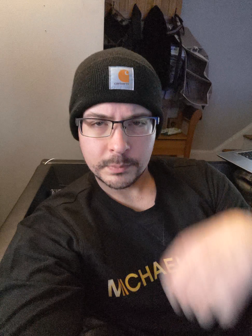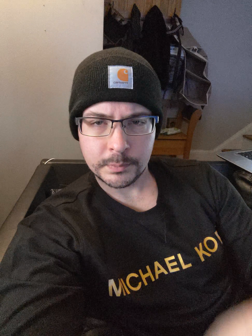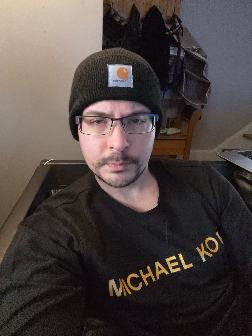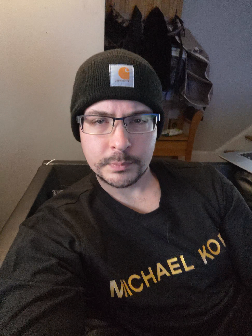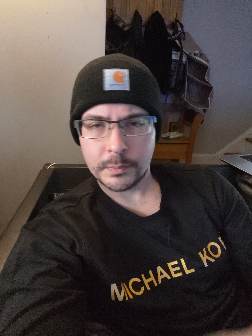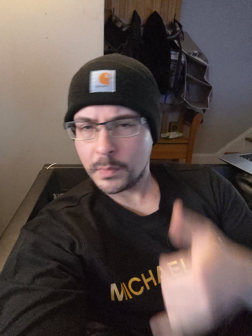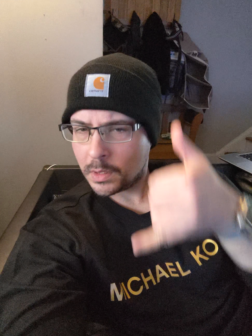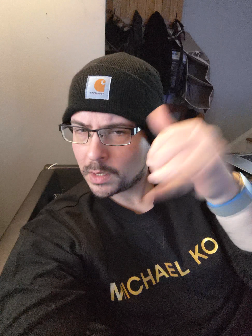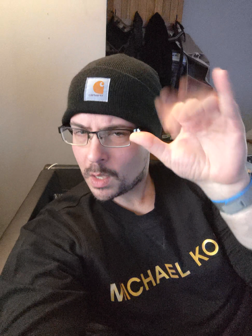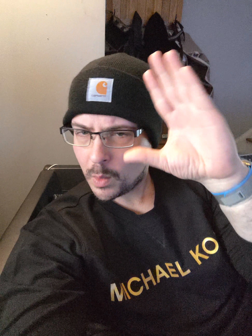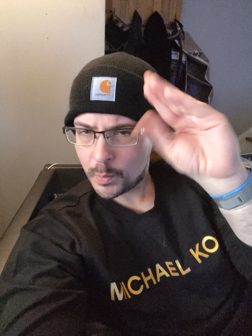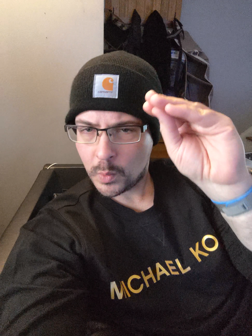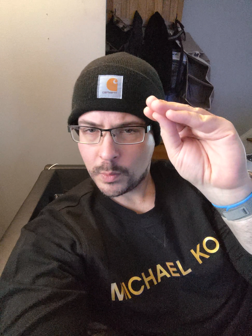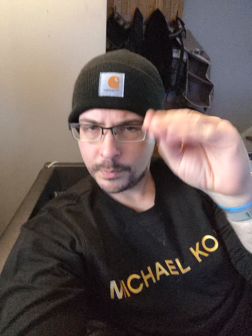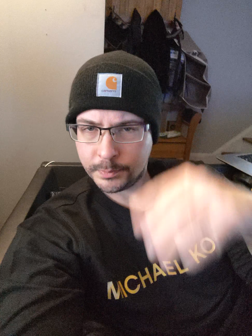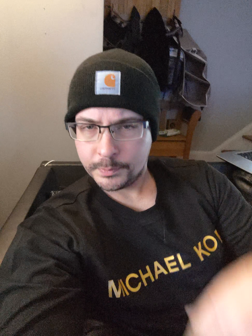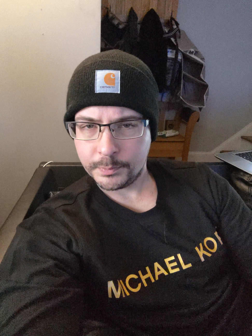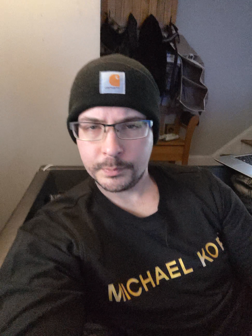cowboy